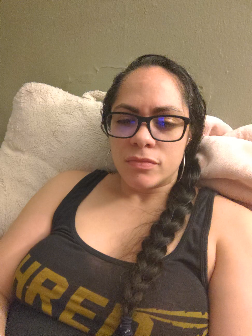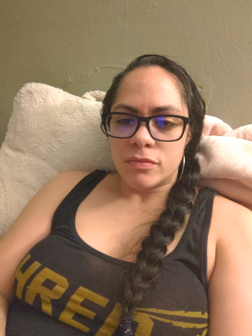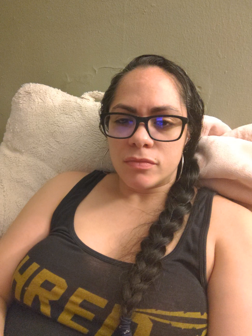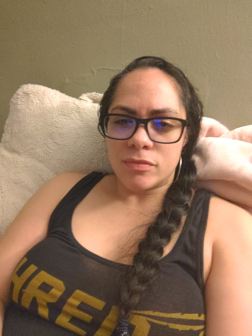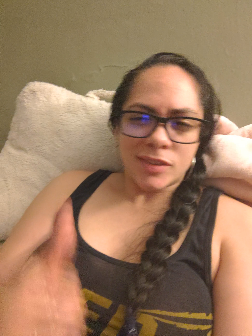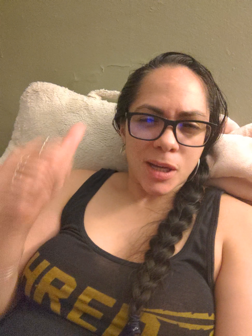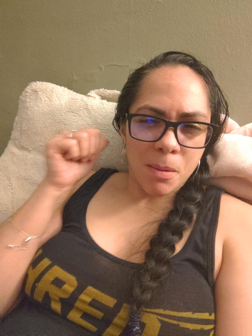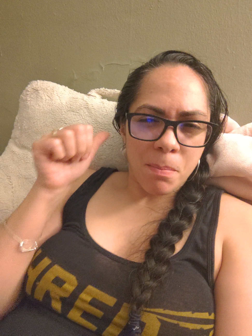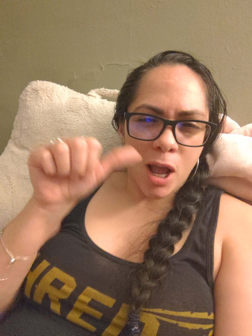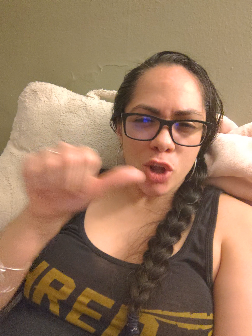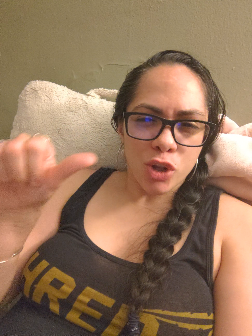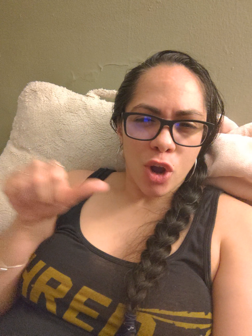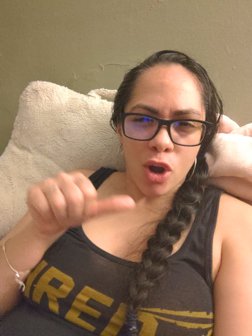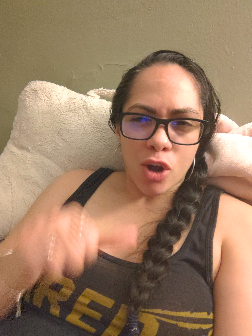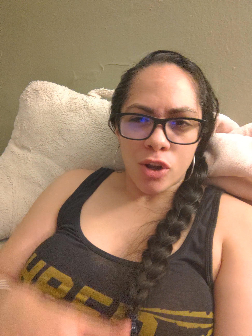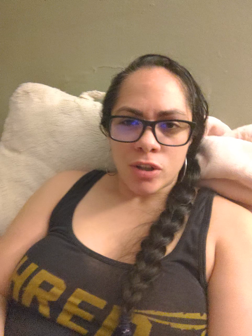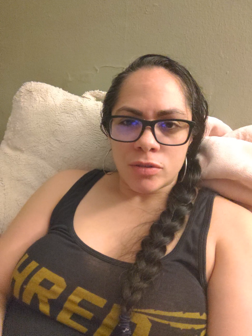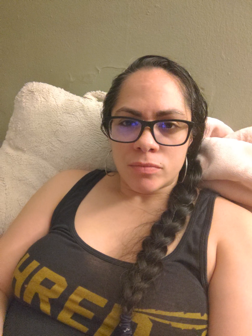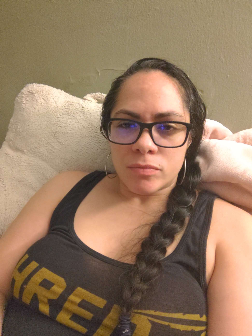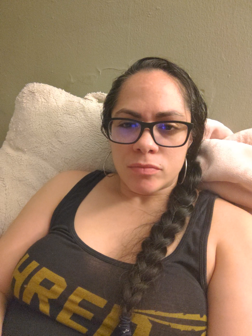backyard